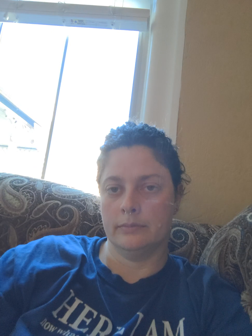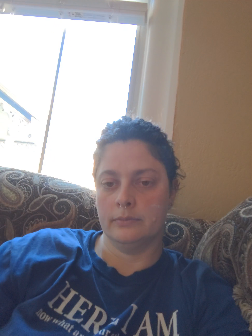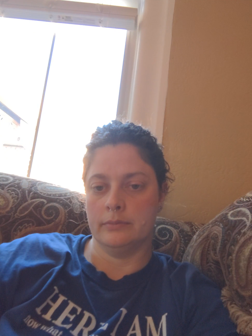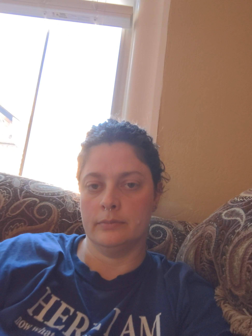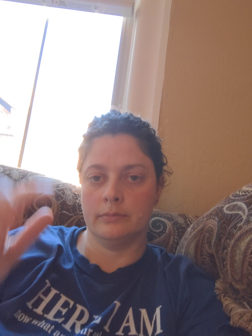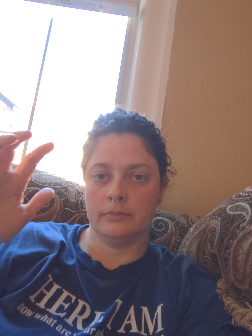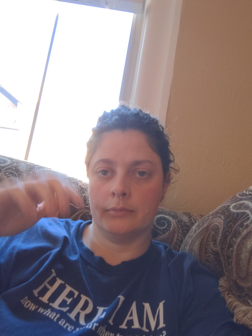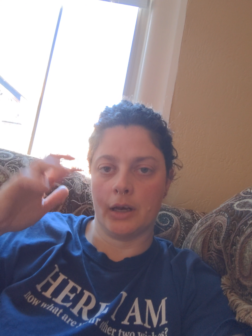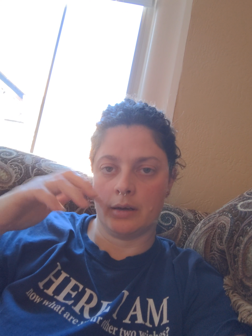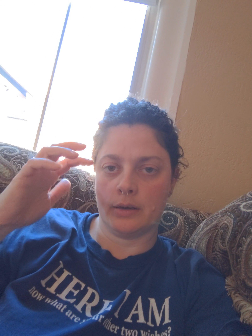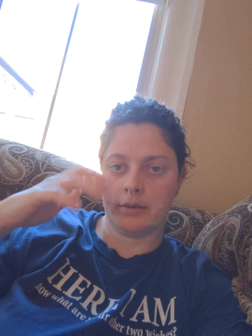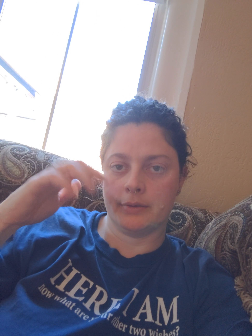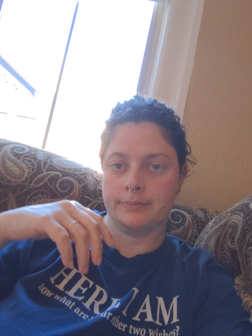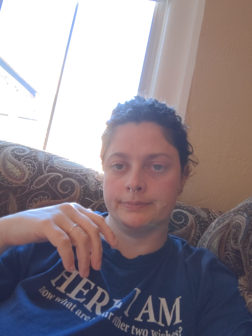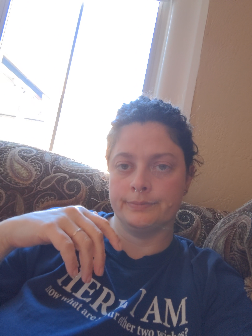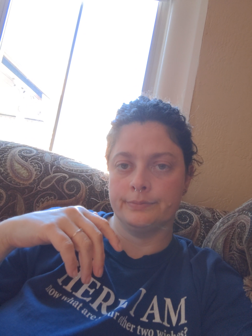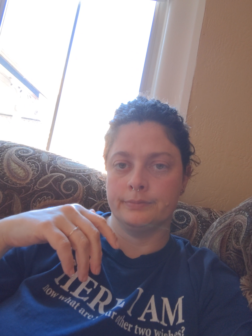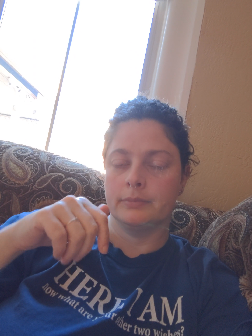rain